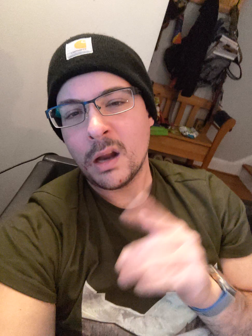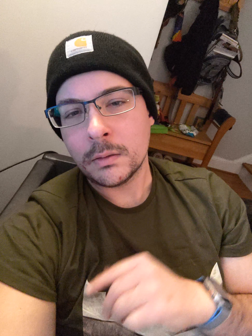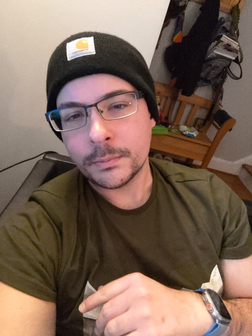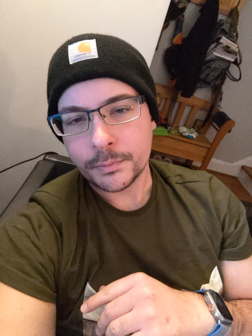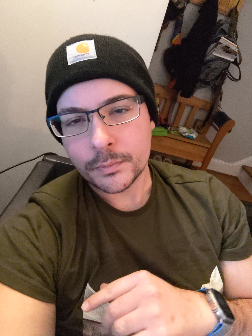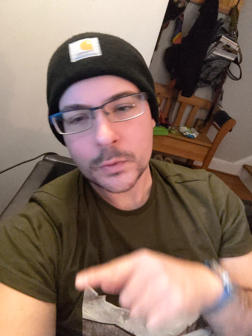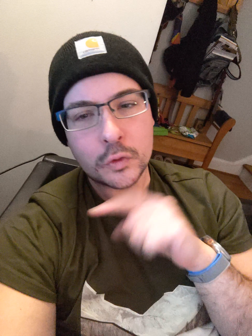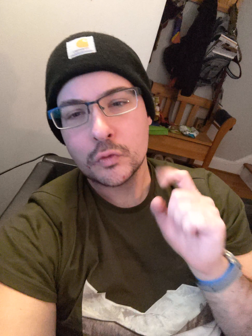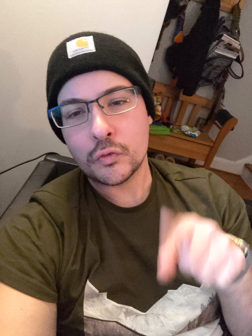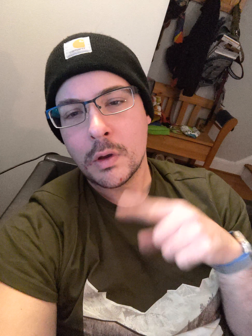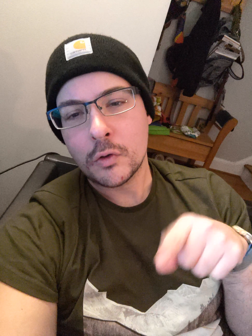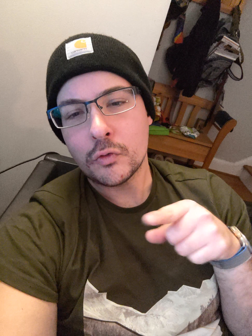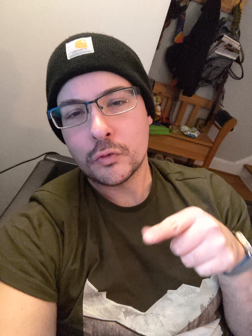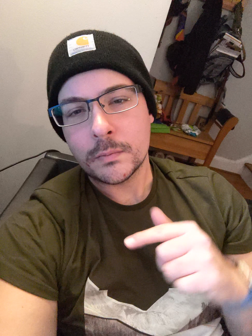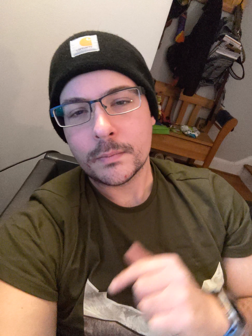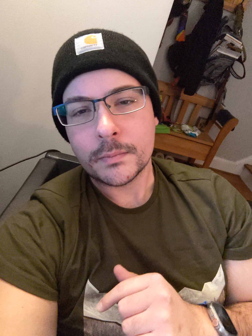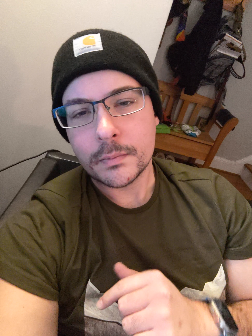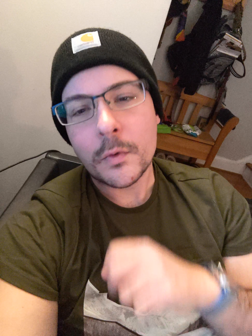dryer